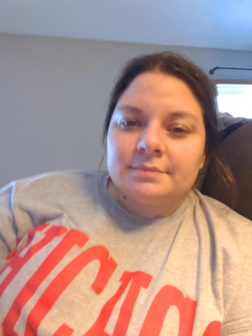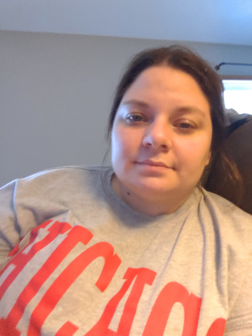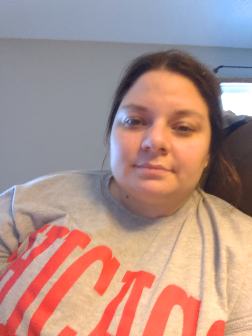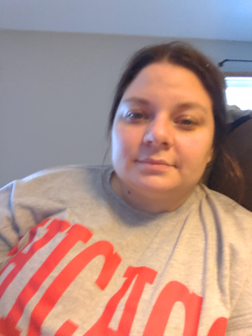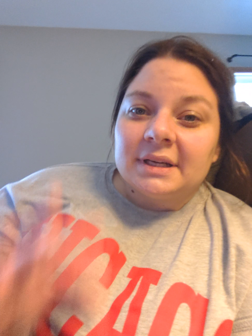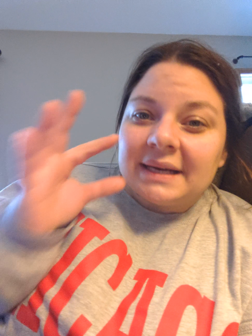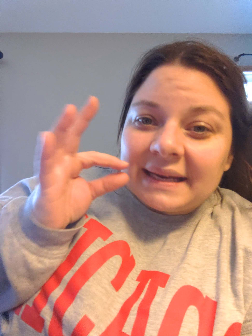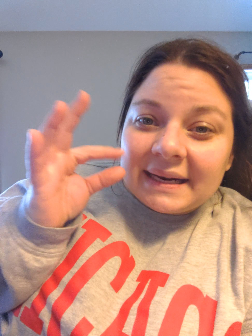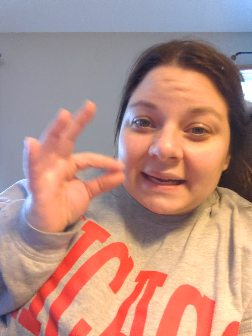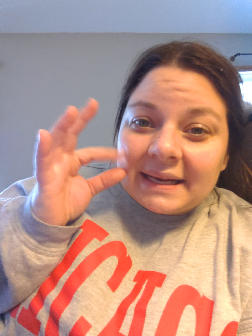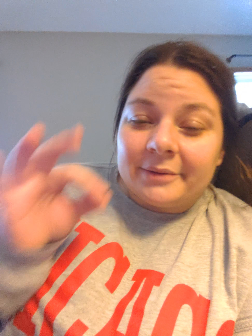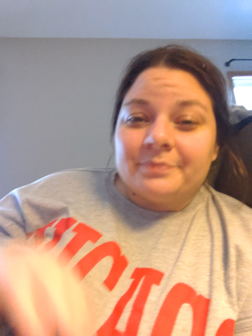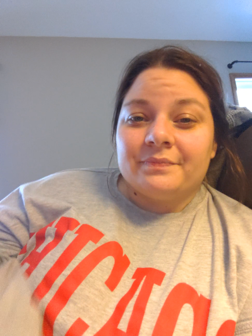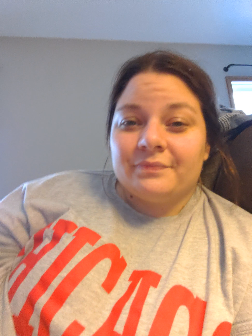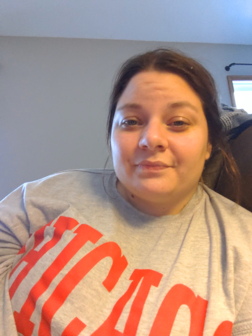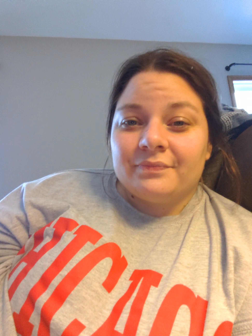kitty